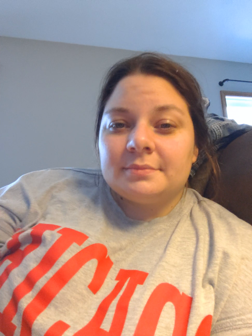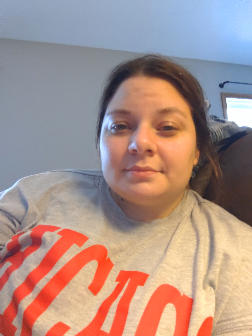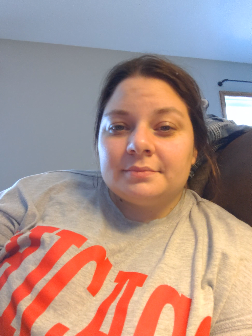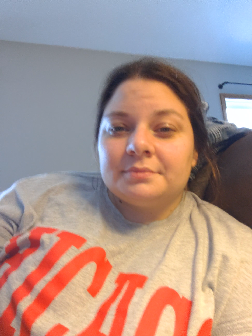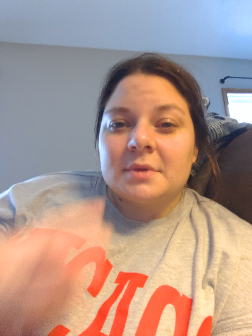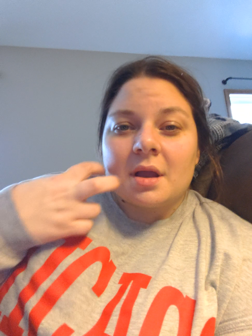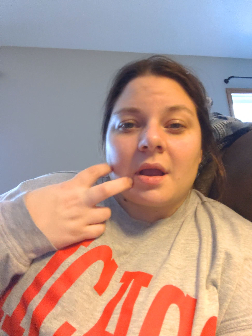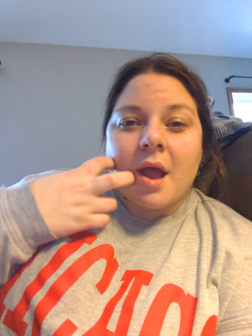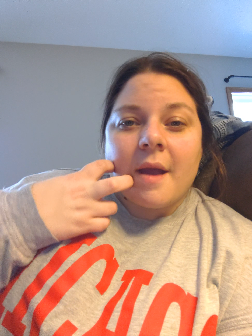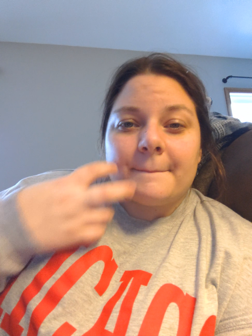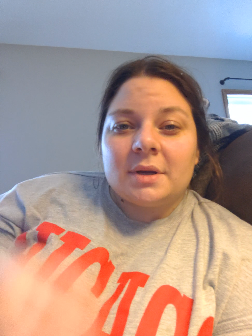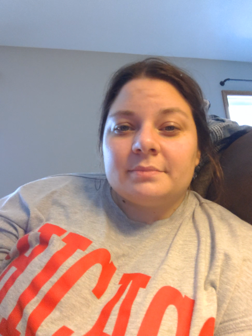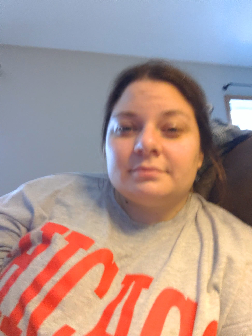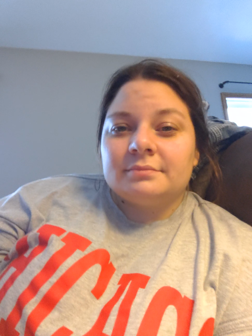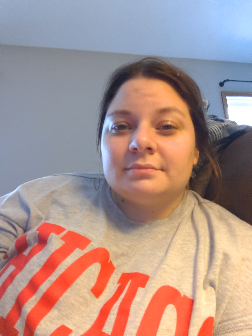gum